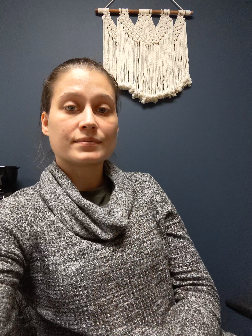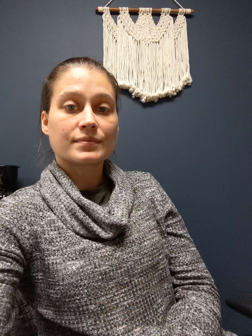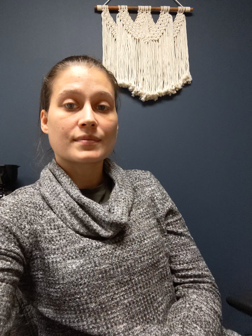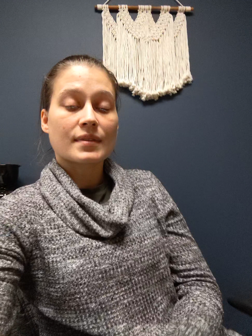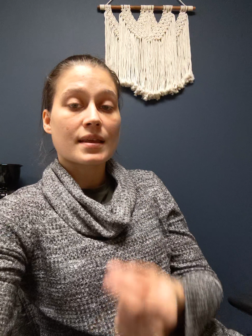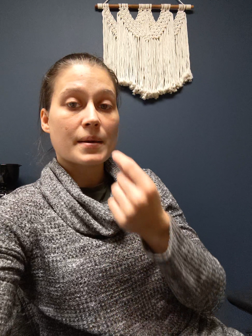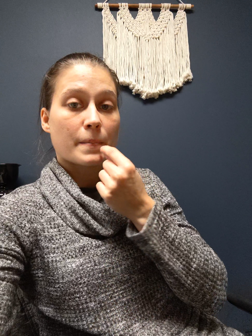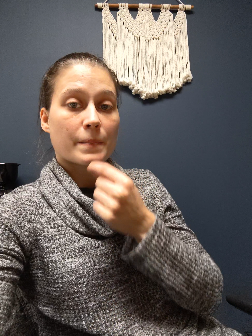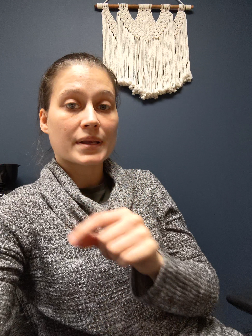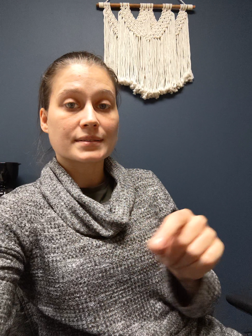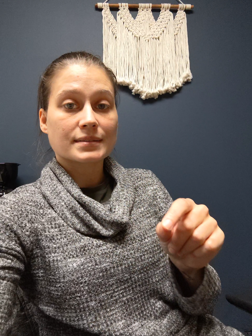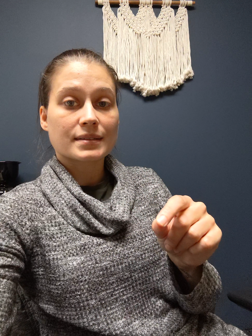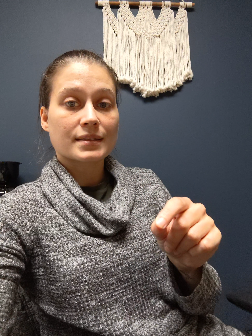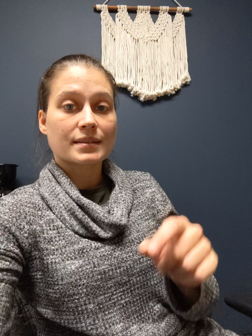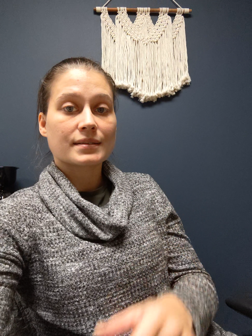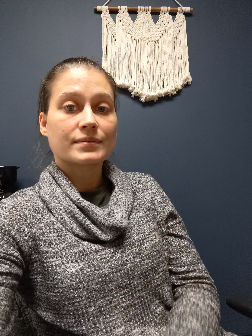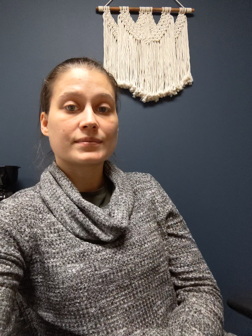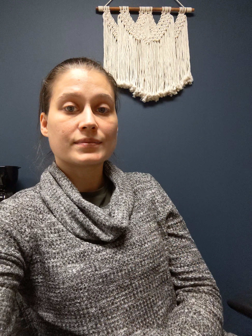pencil